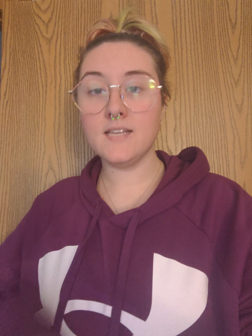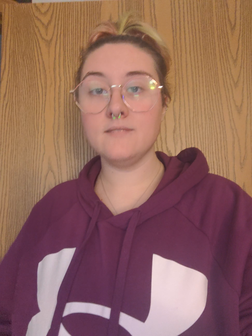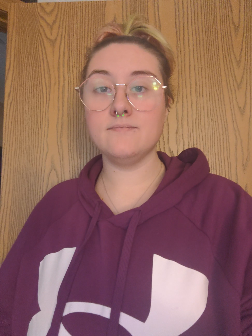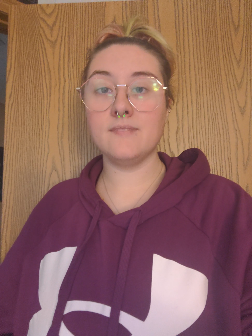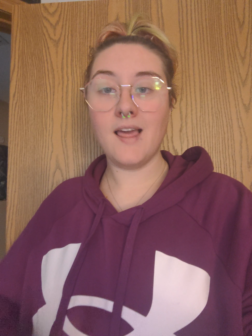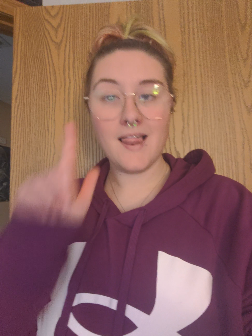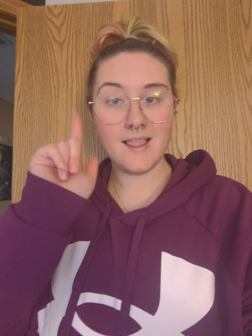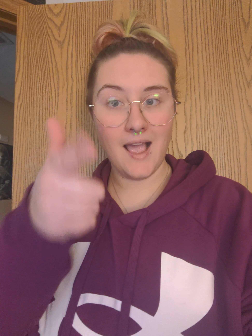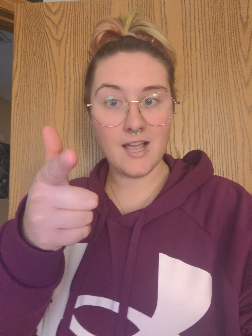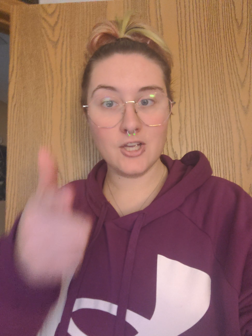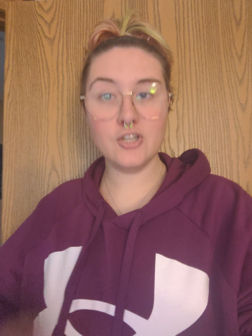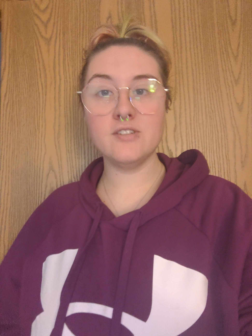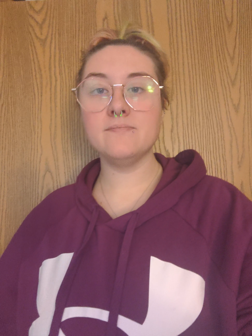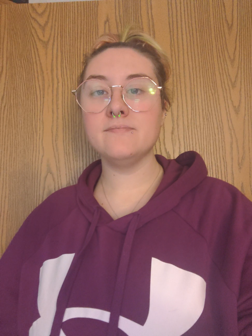later